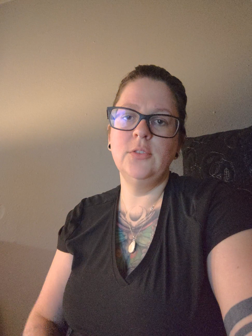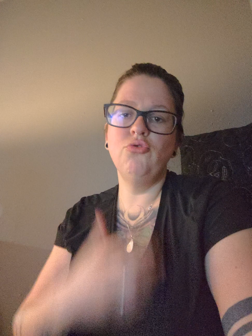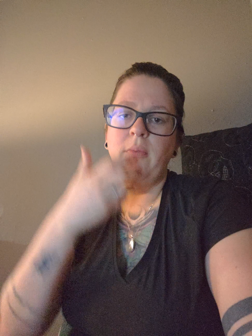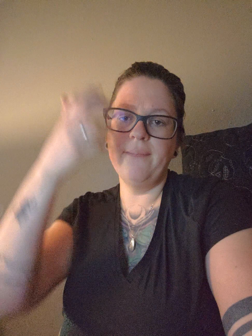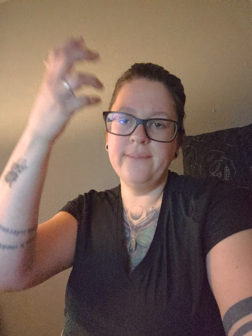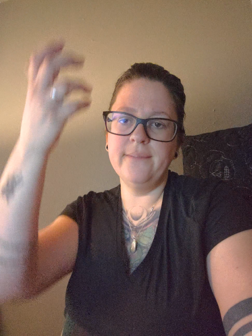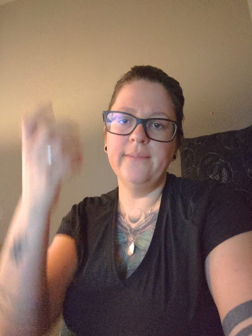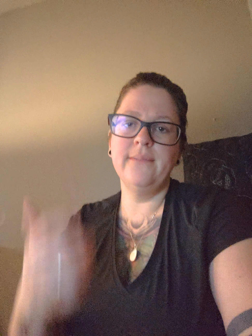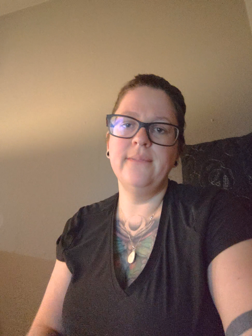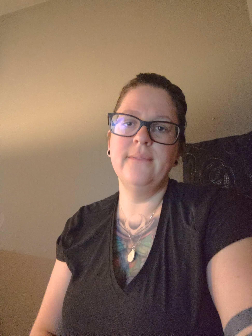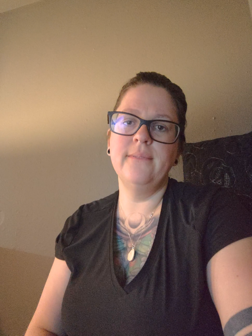giraffe